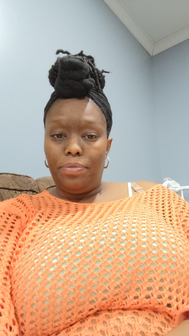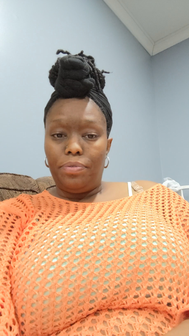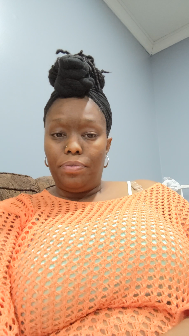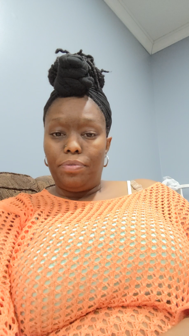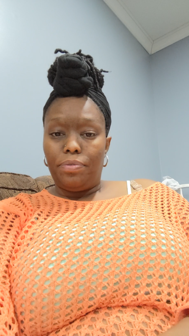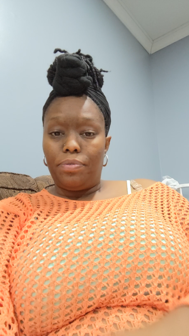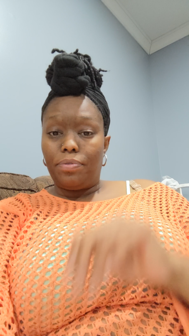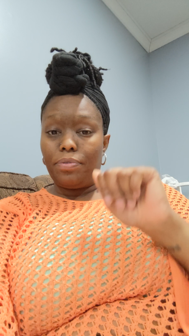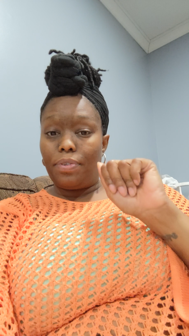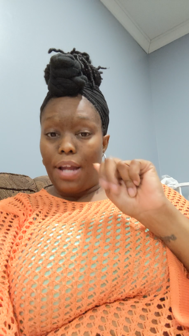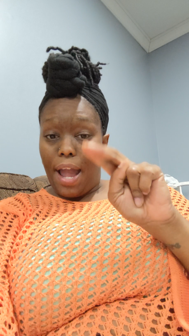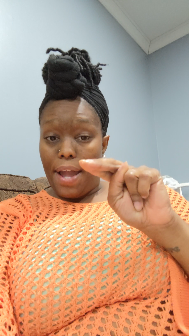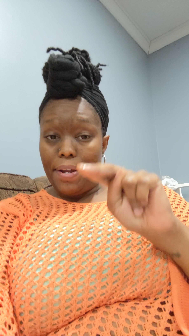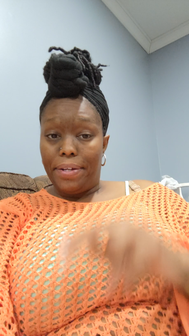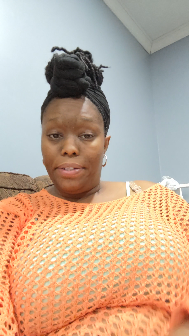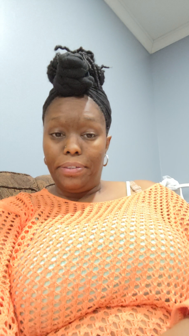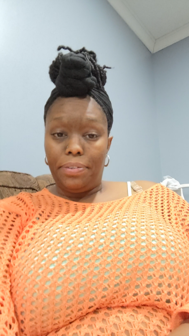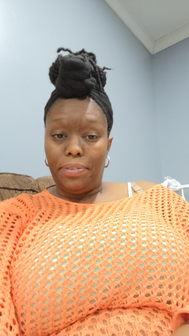an